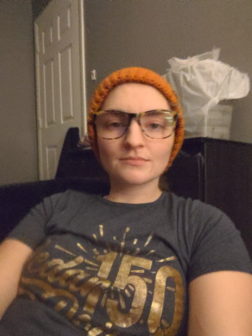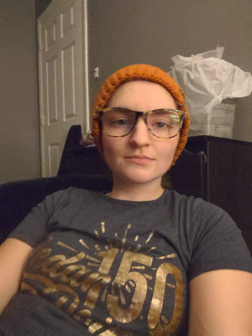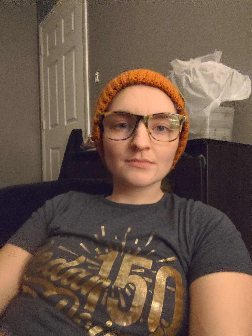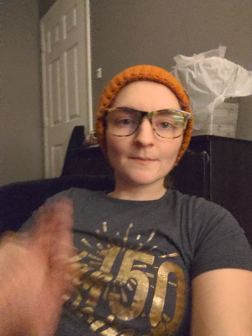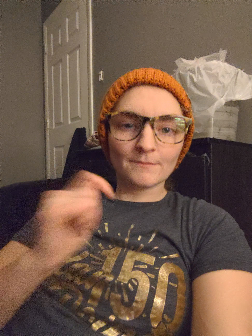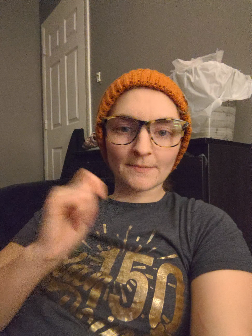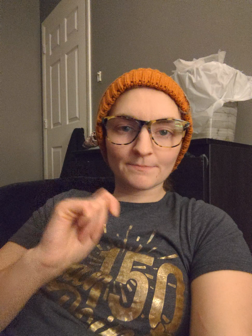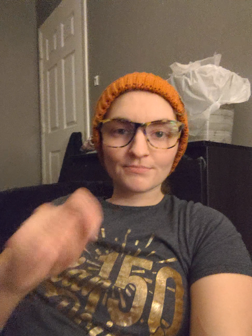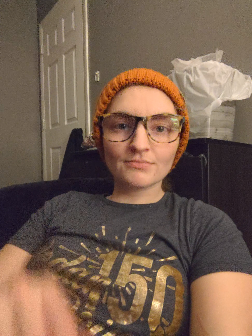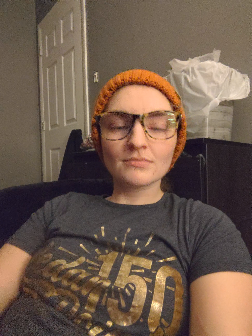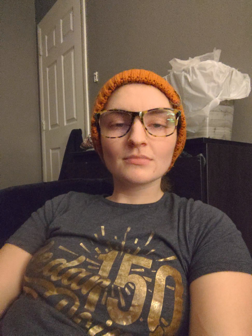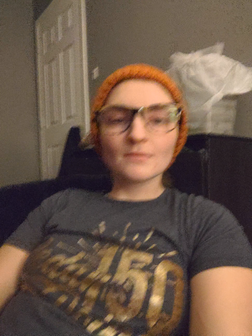potty